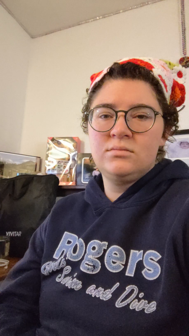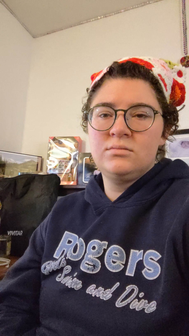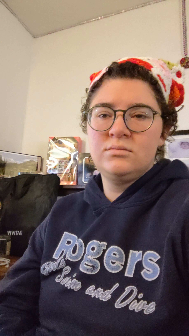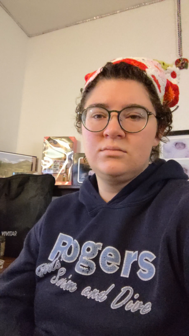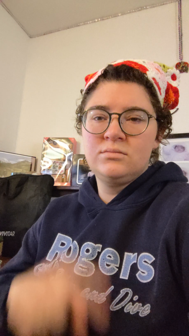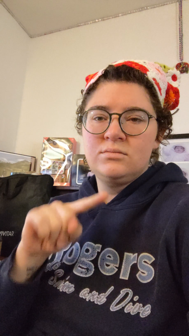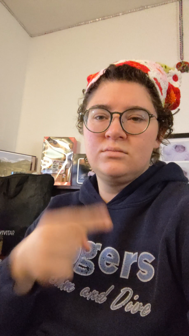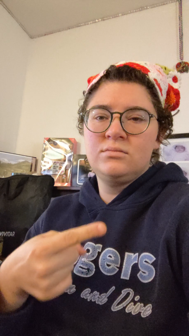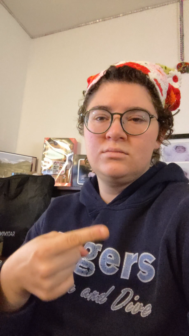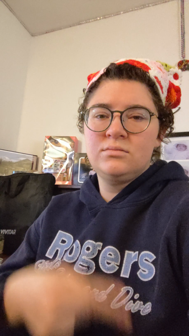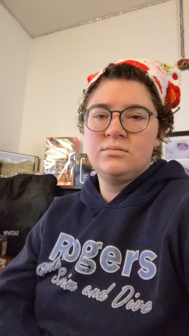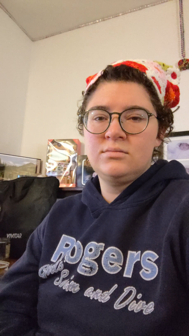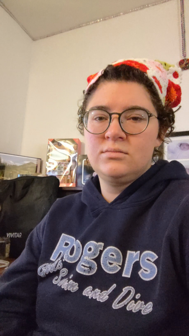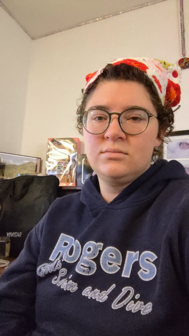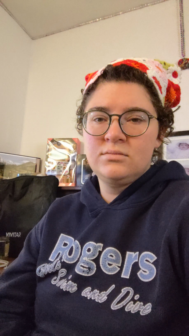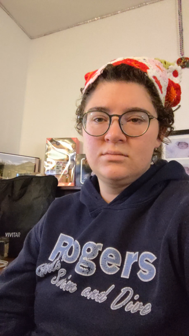hurt